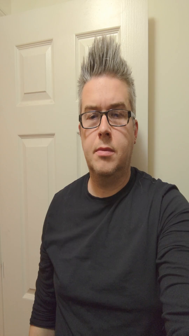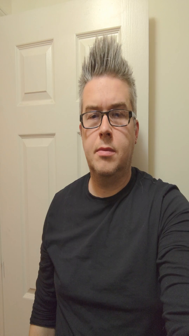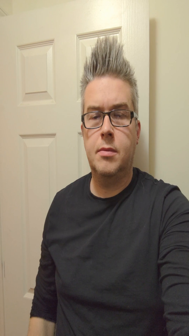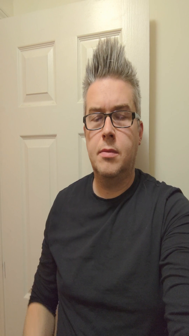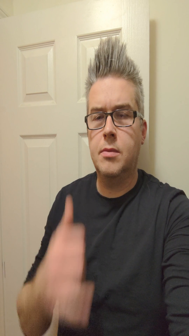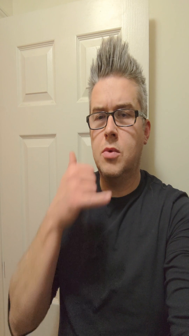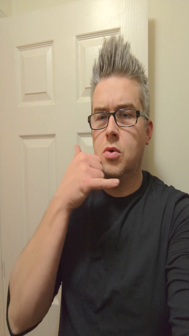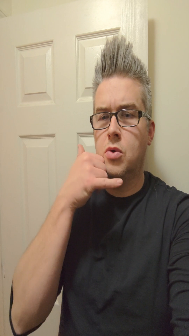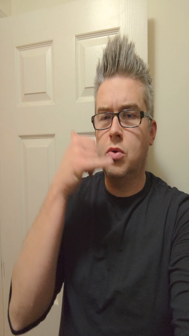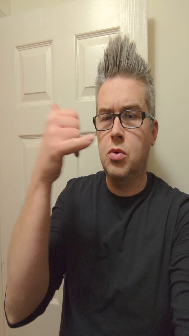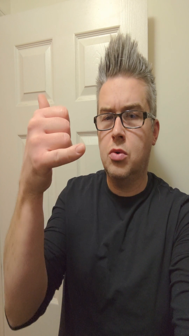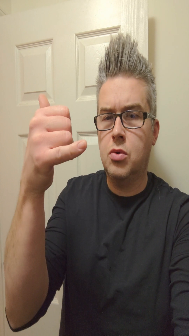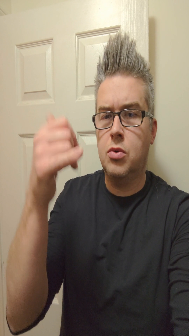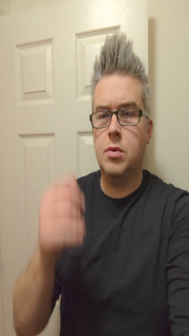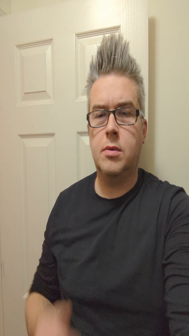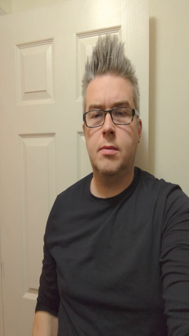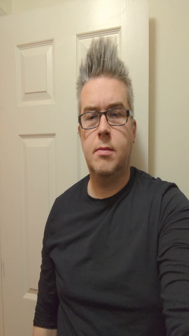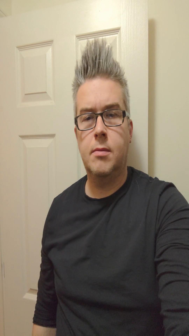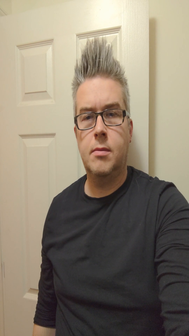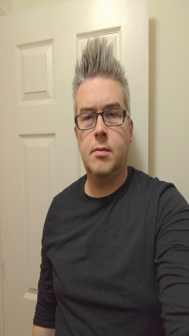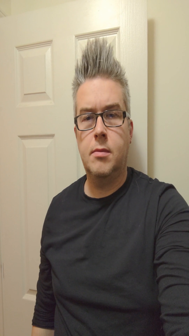call on the phone